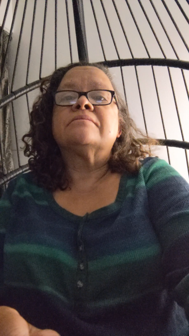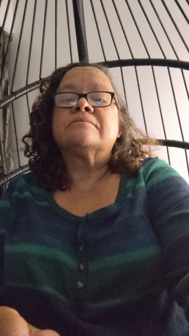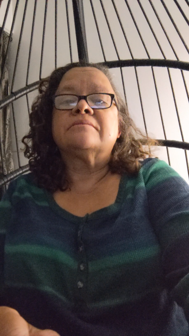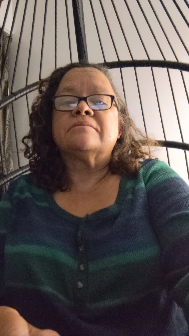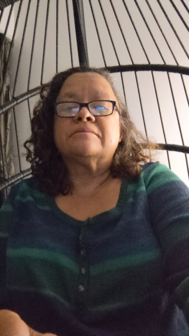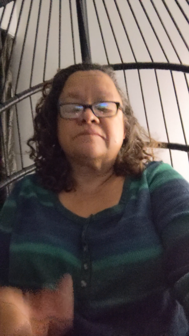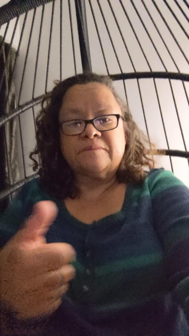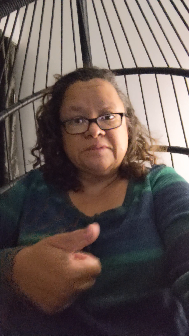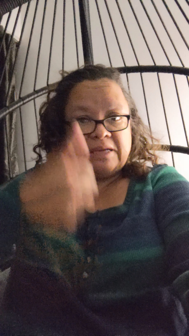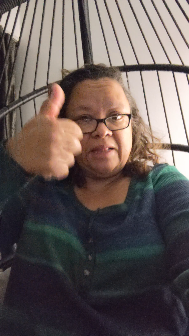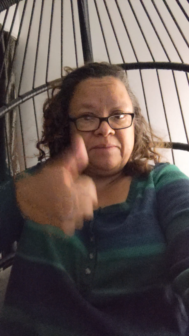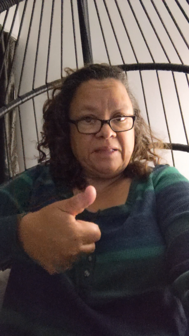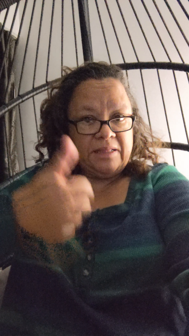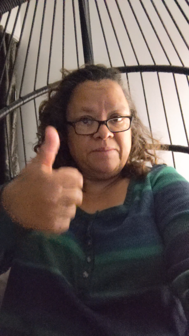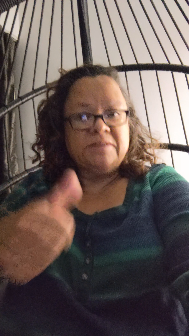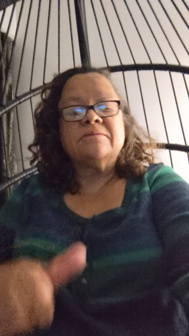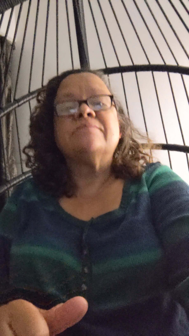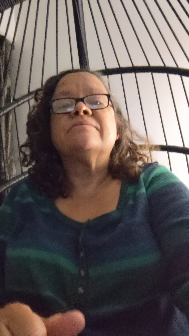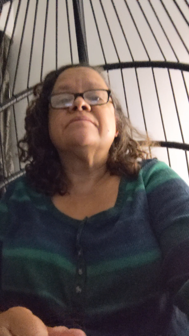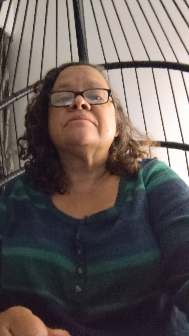help